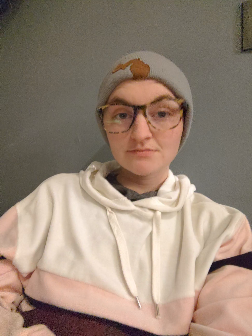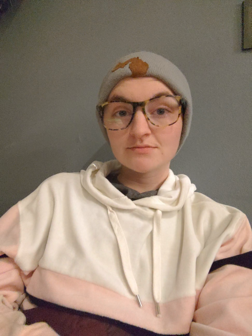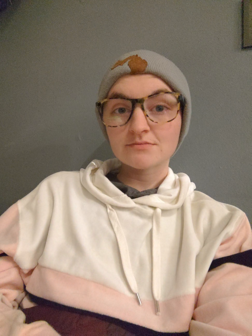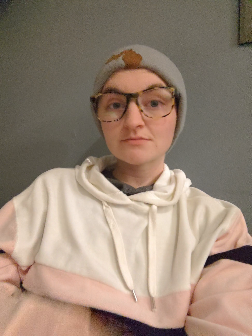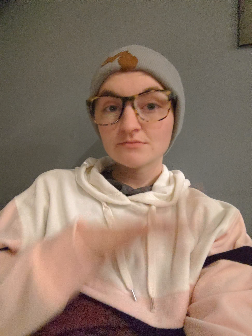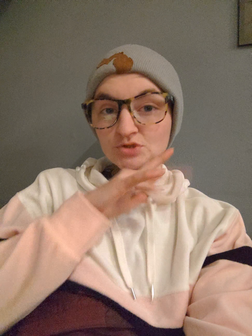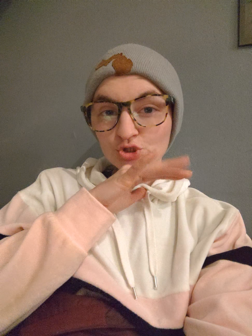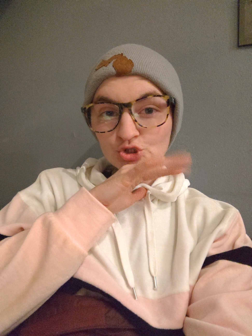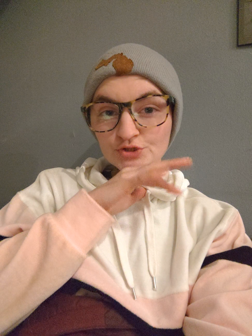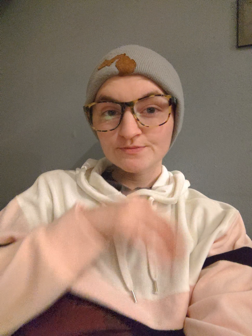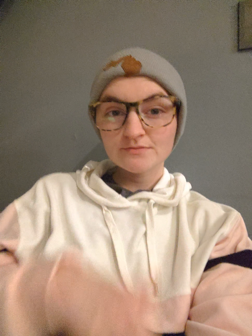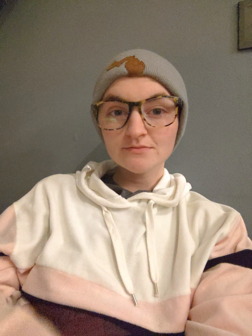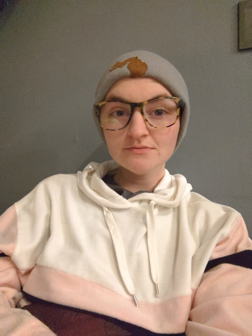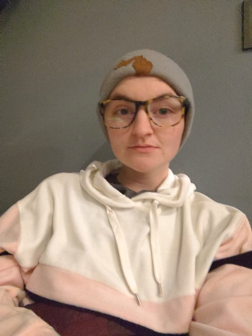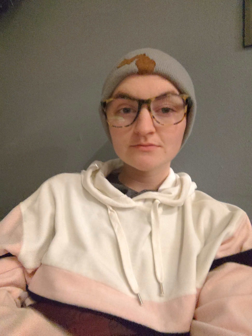dirty